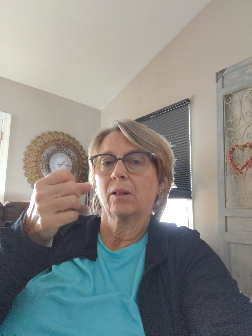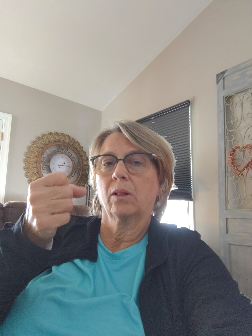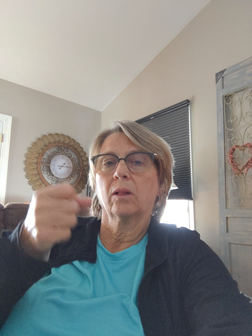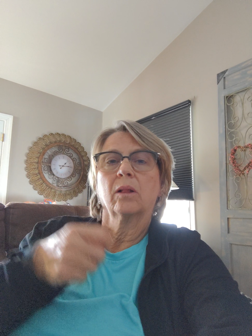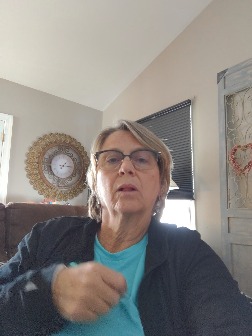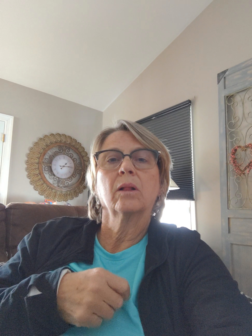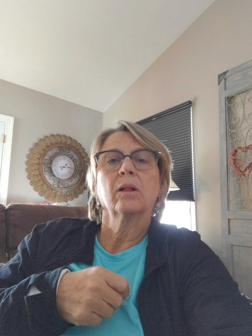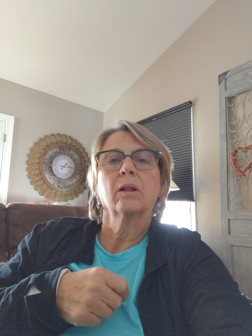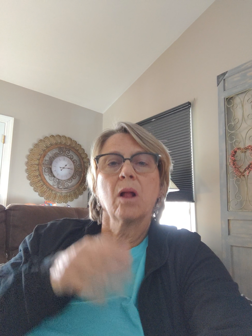milk